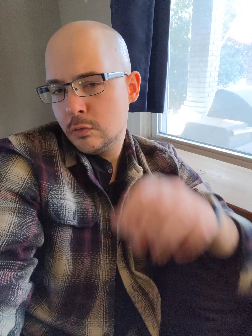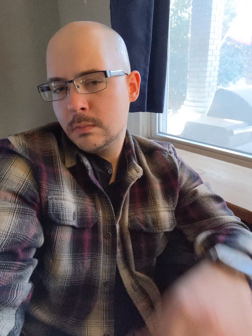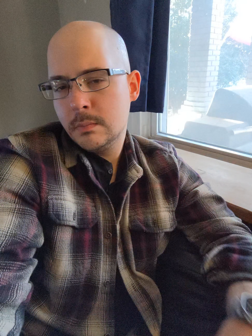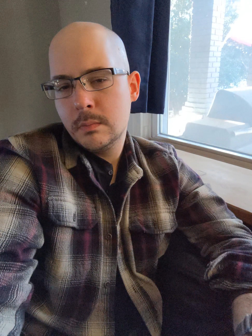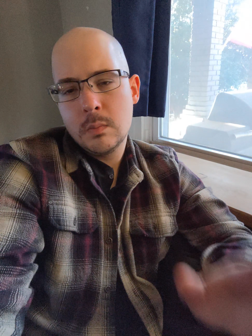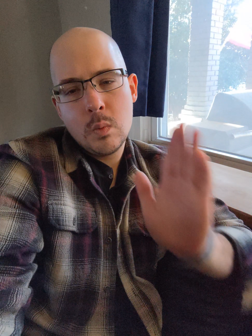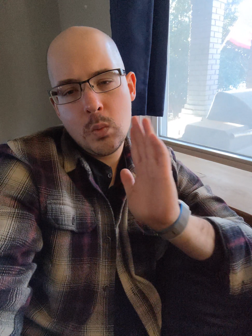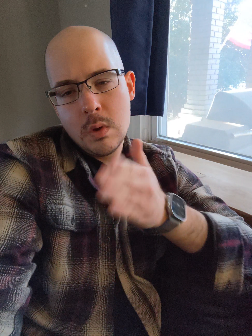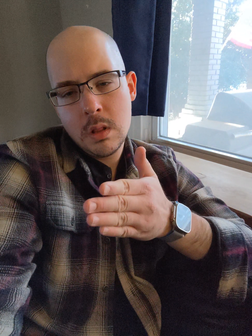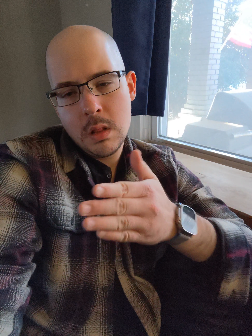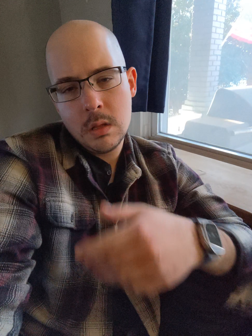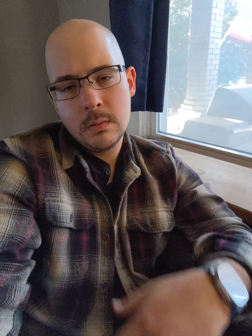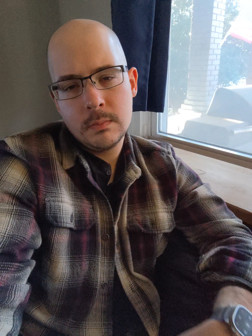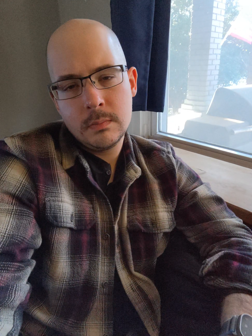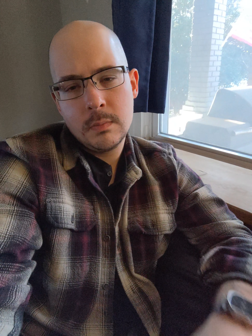will